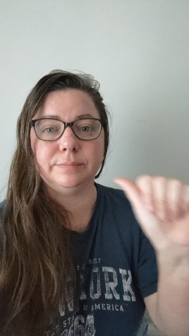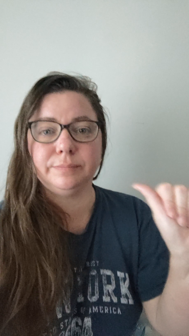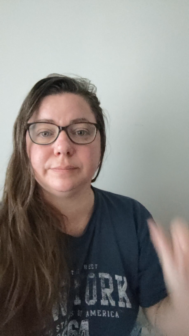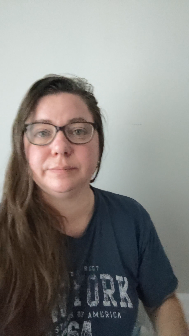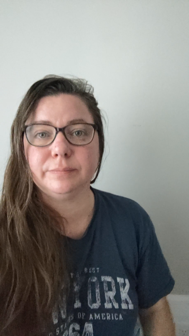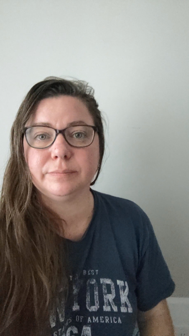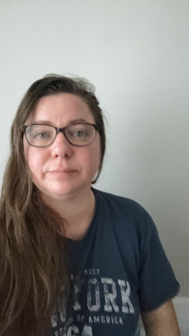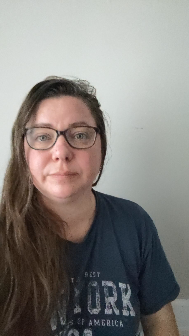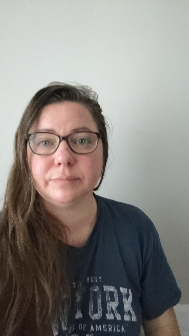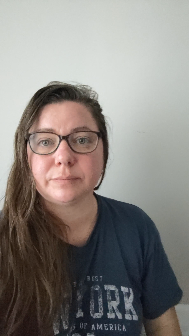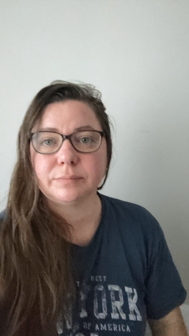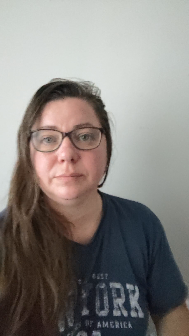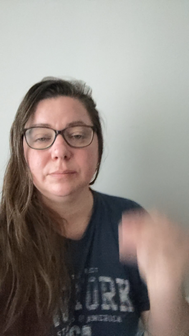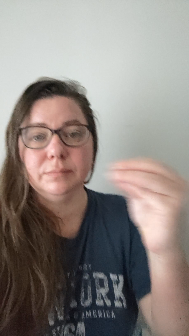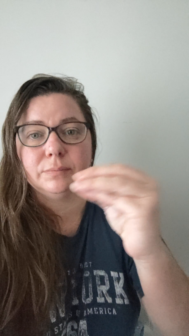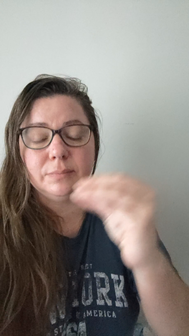more